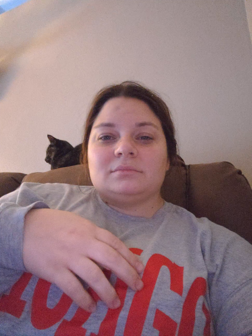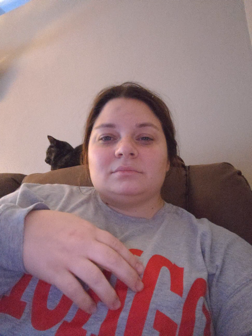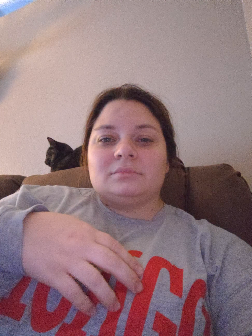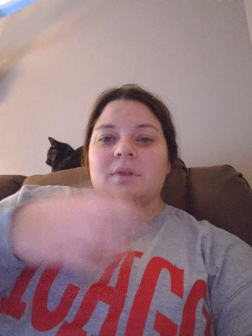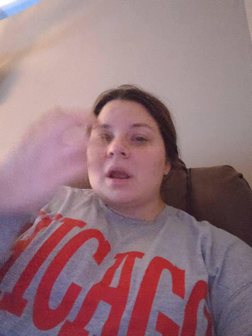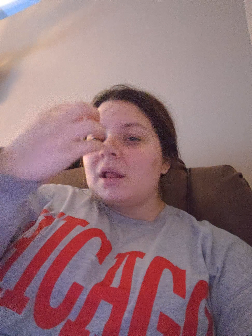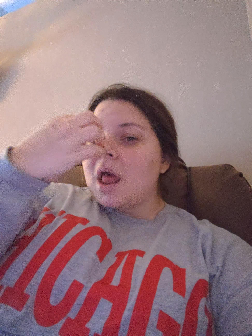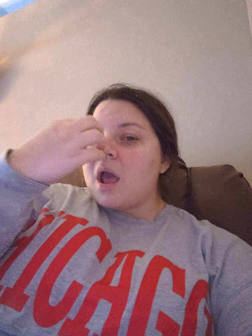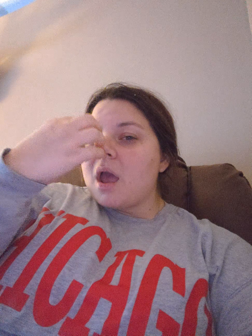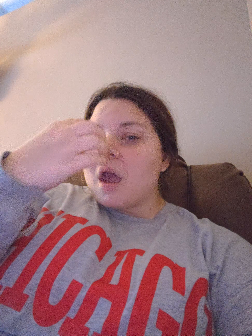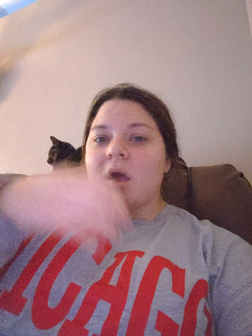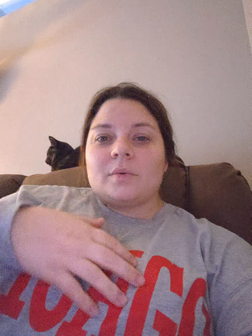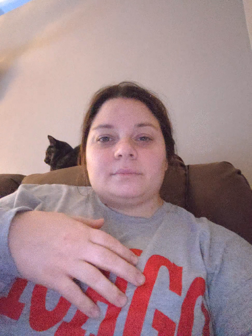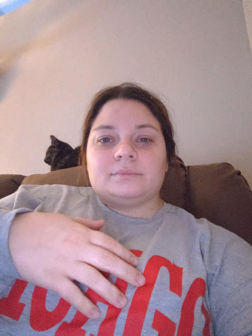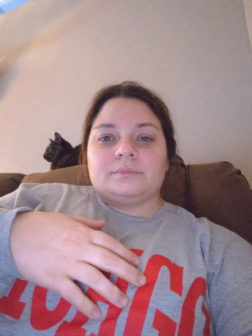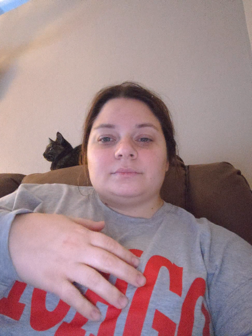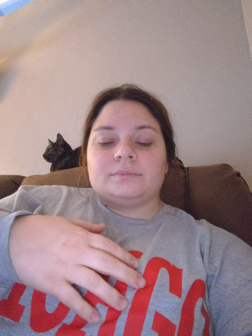clown